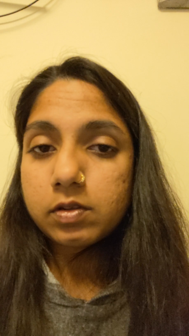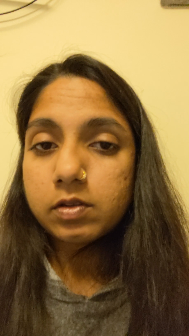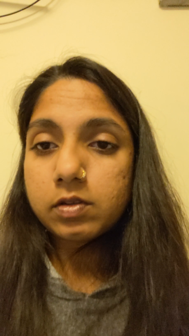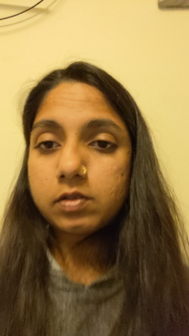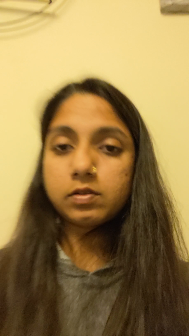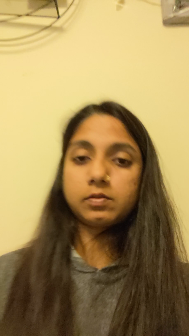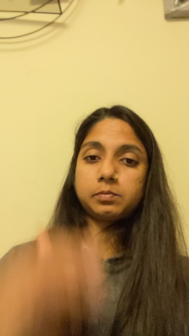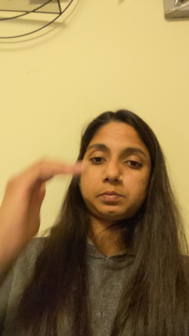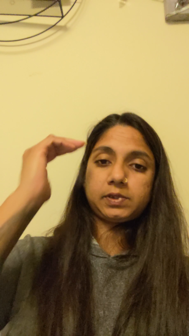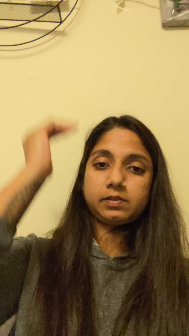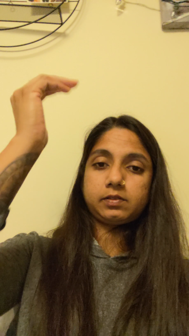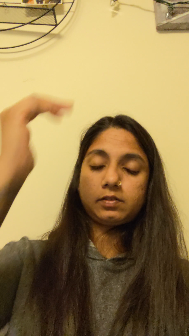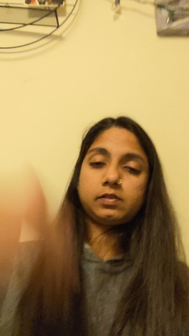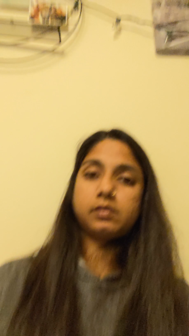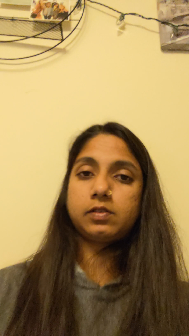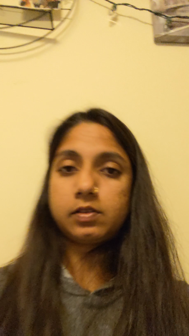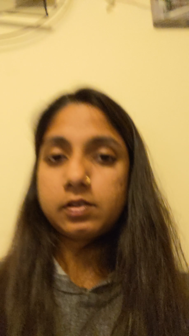big